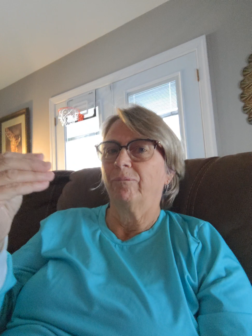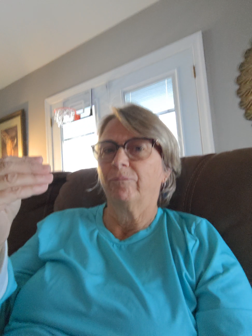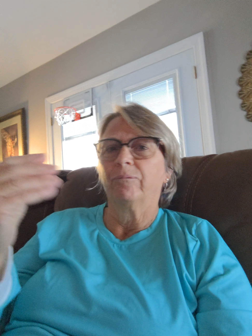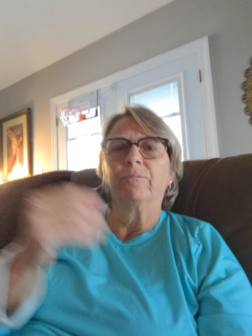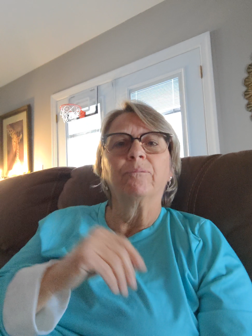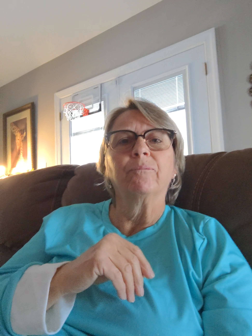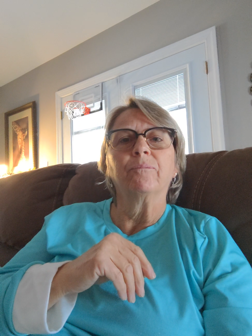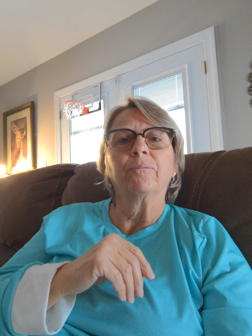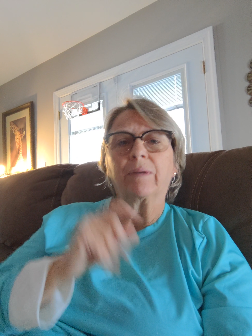wolf